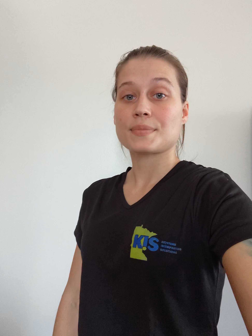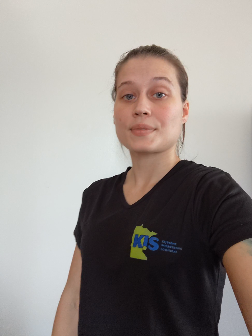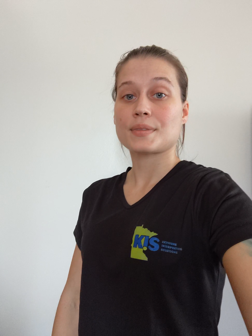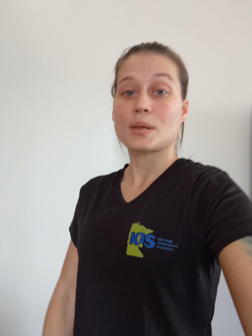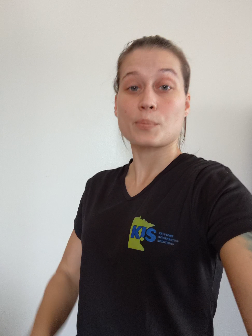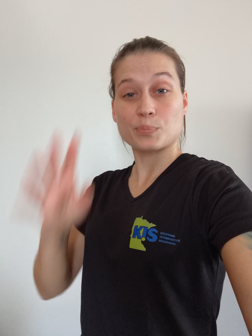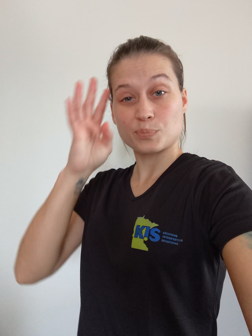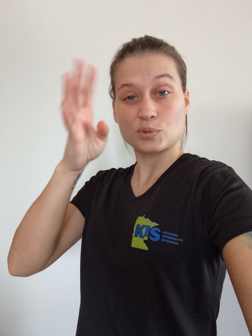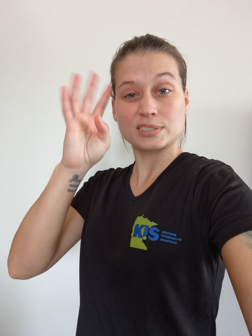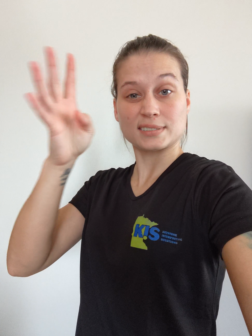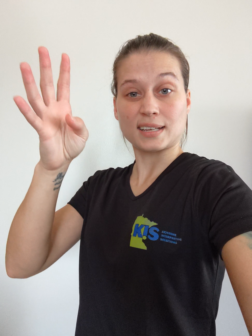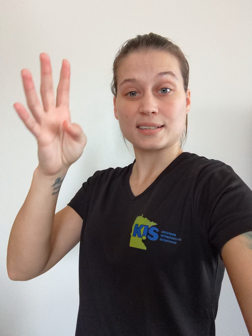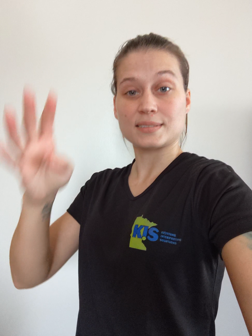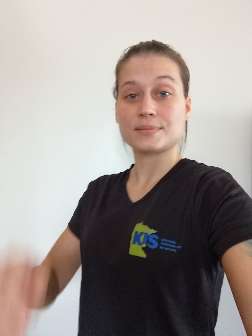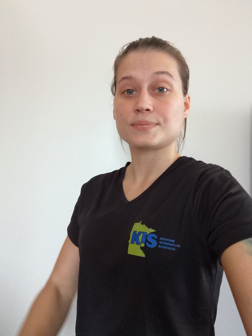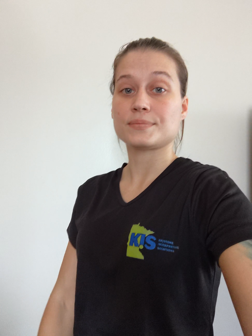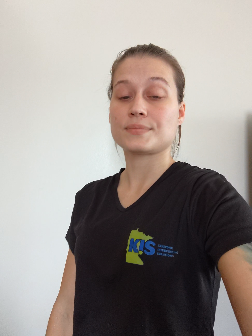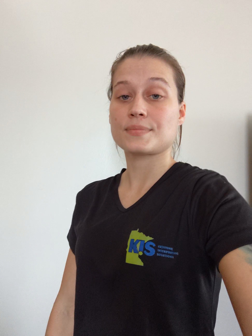pretend